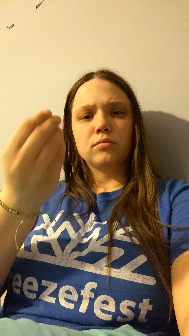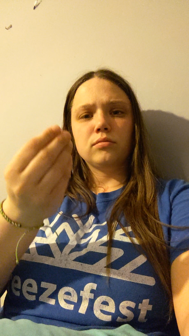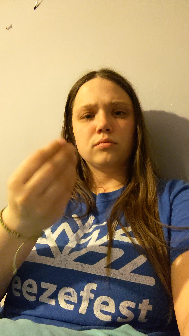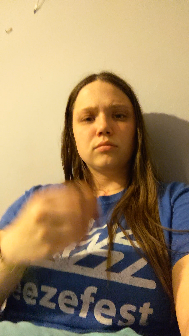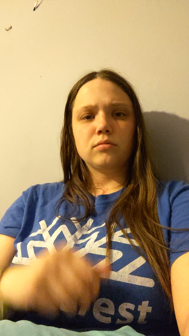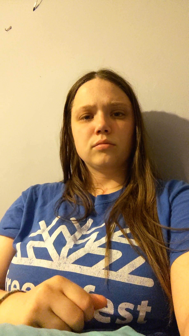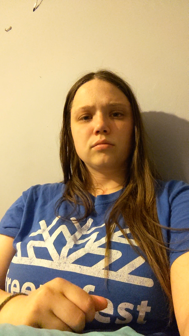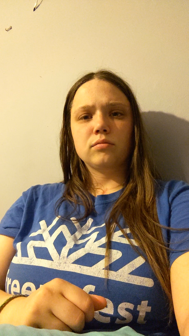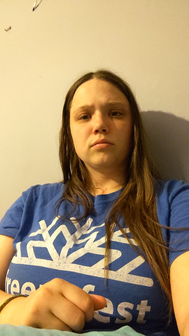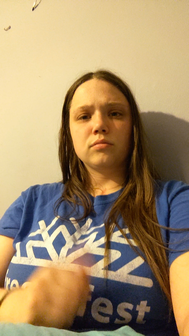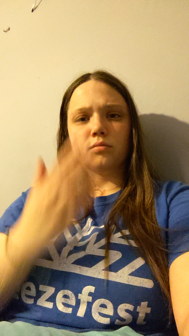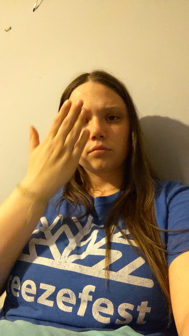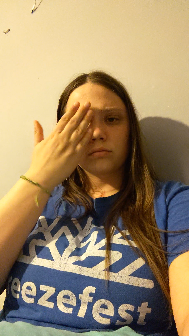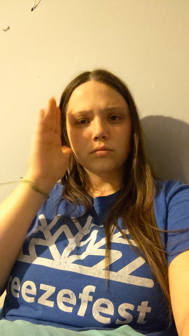peekaboo